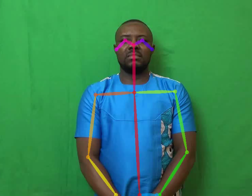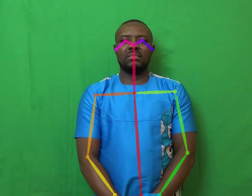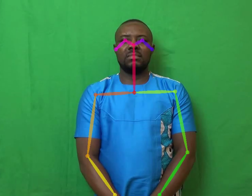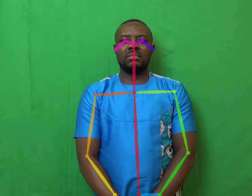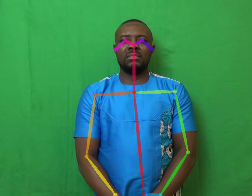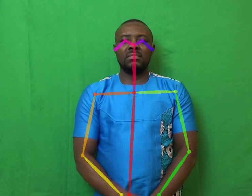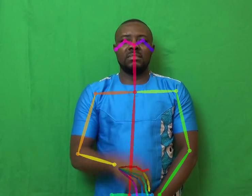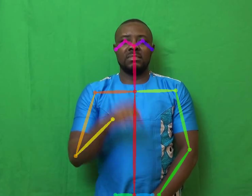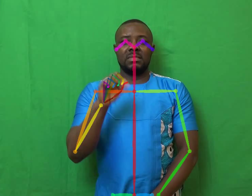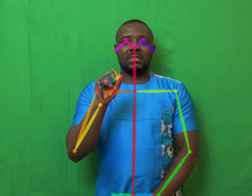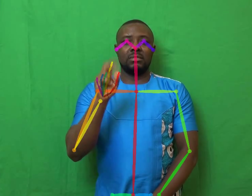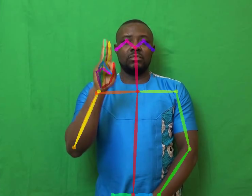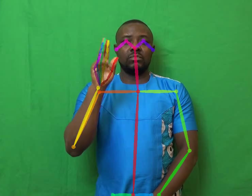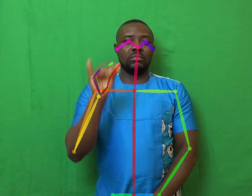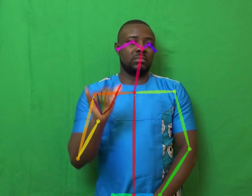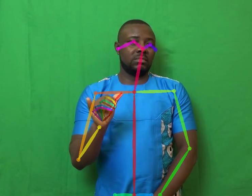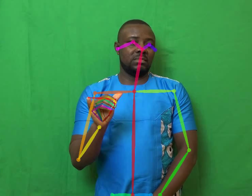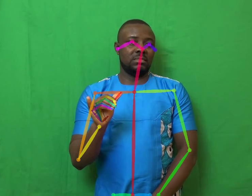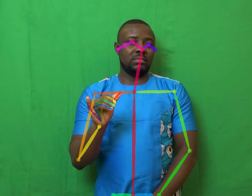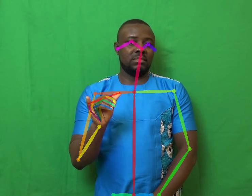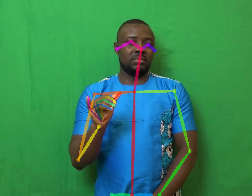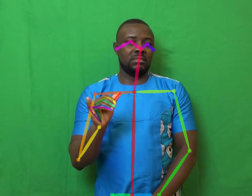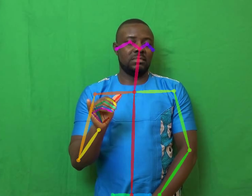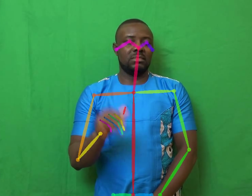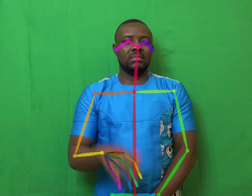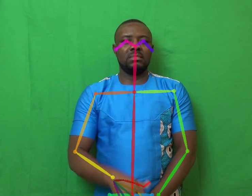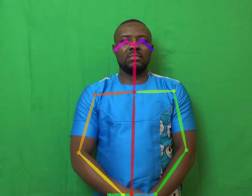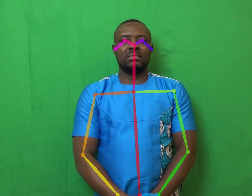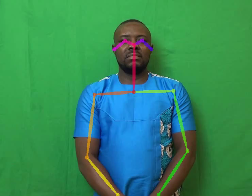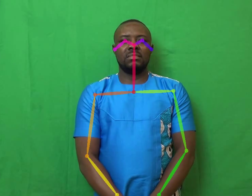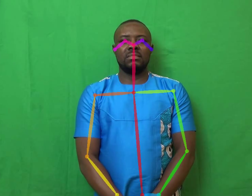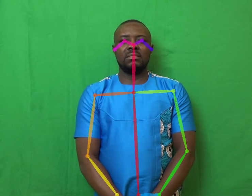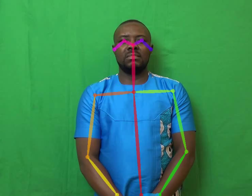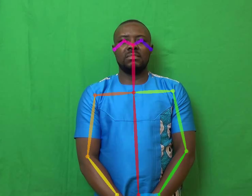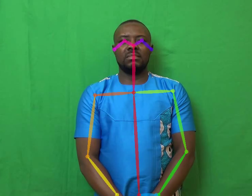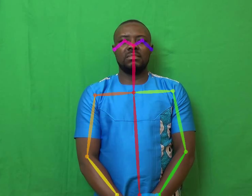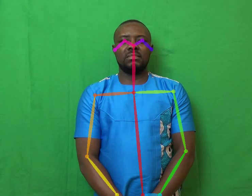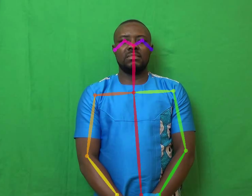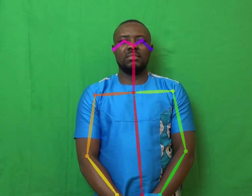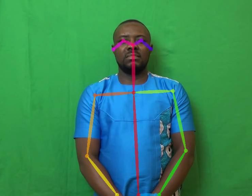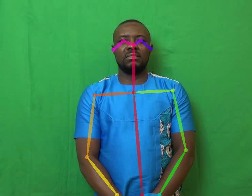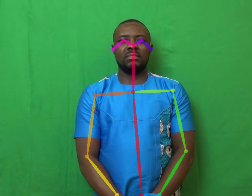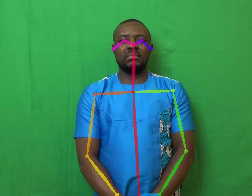Sunyani